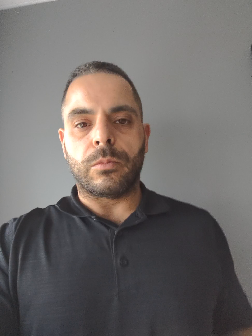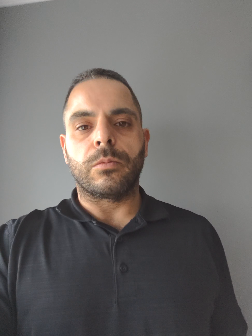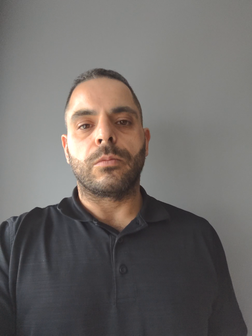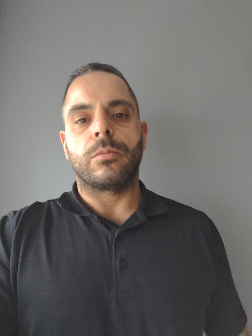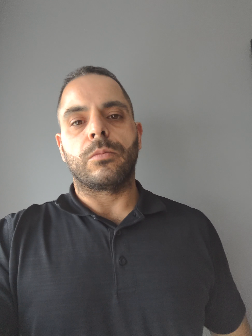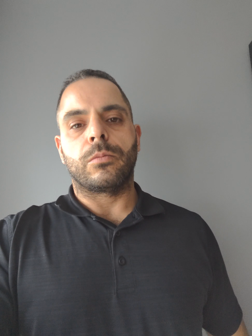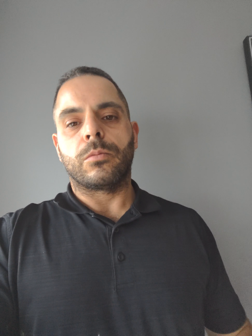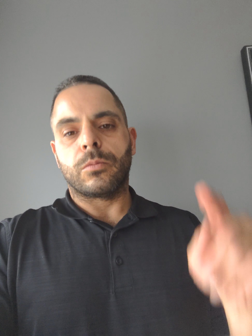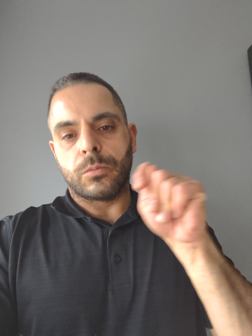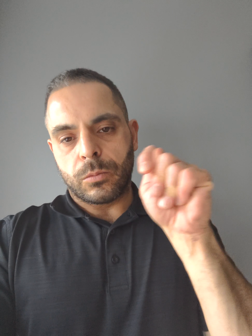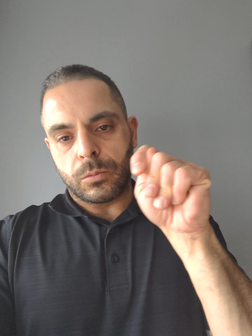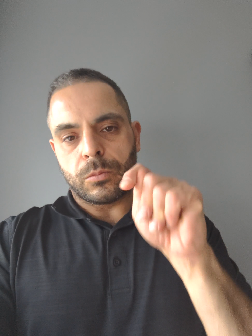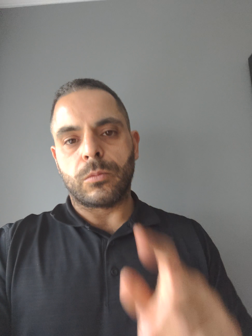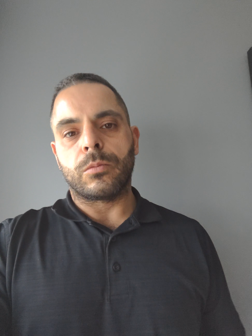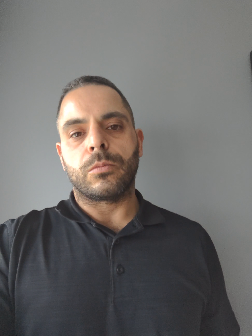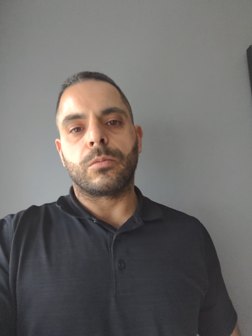potty